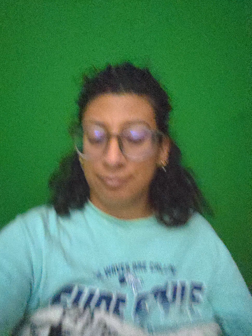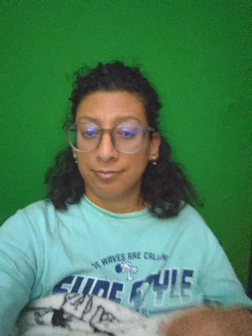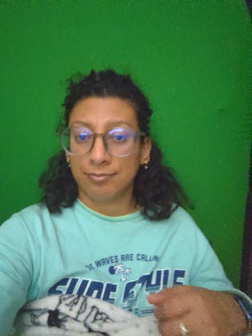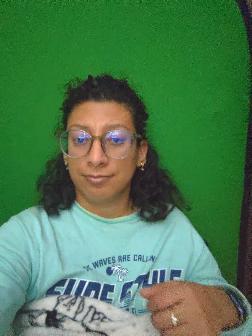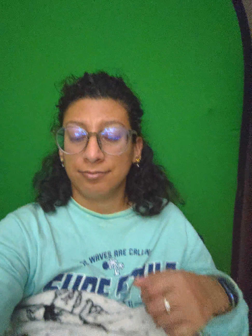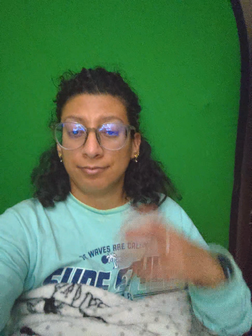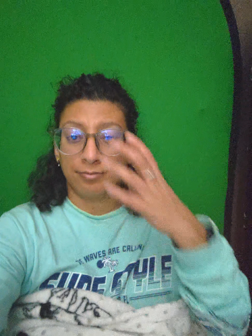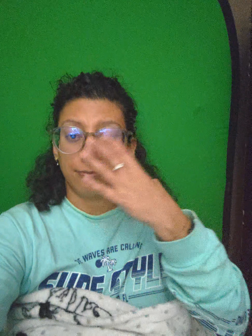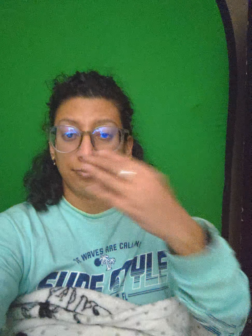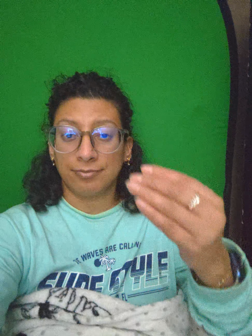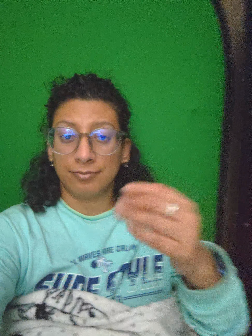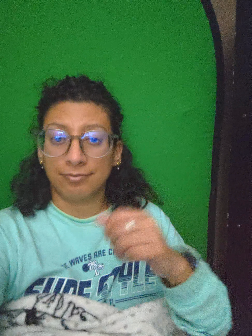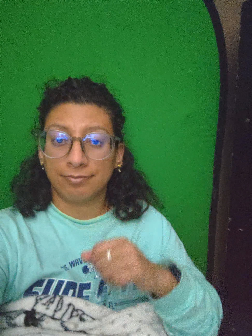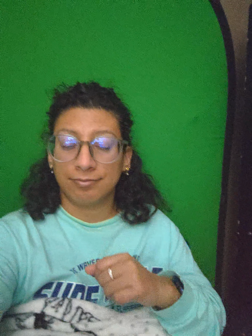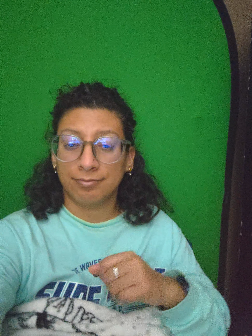wolf